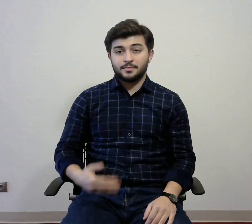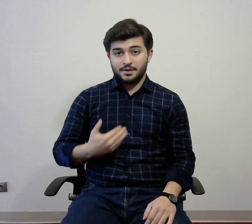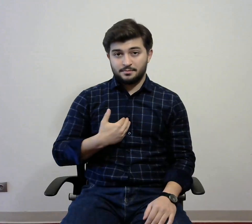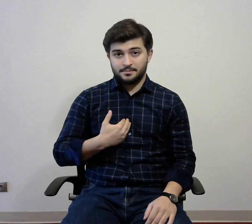mən